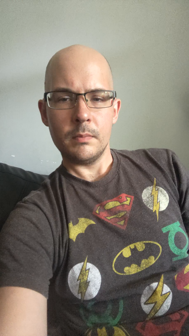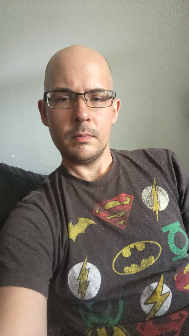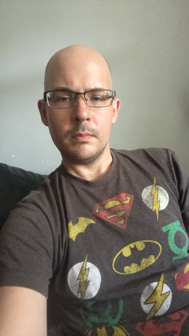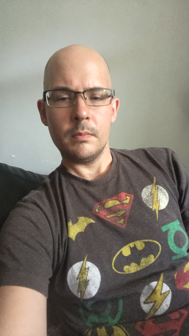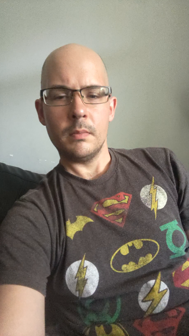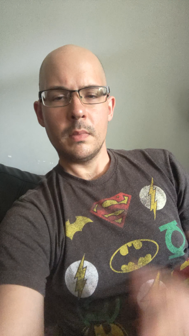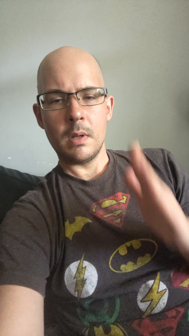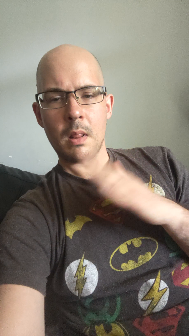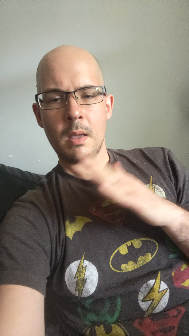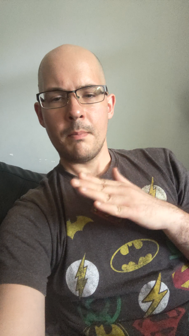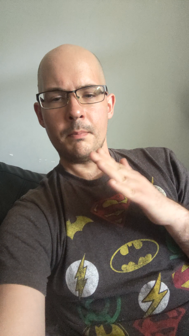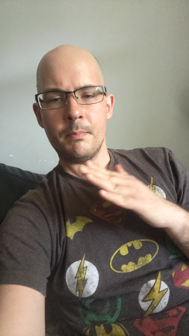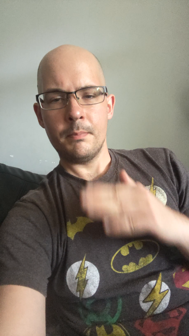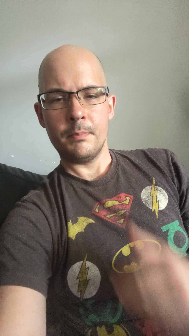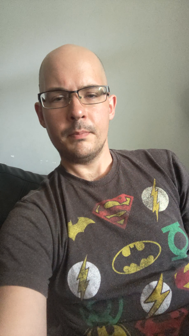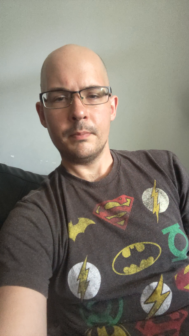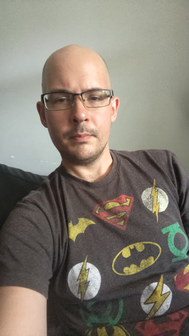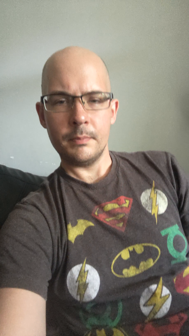clap